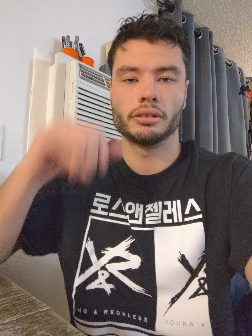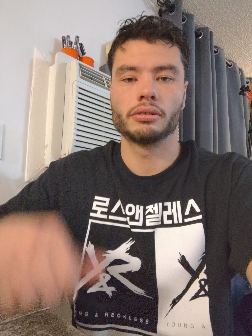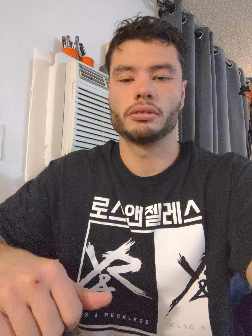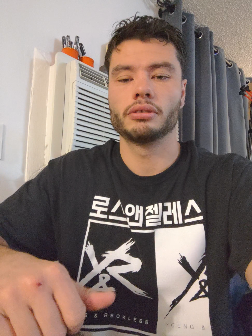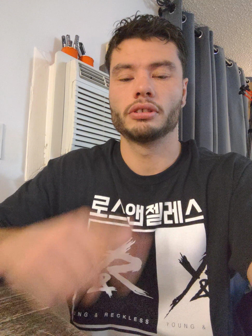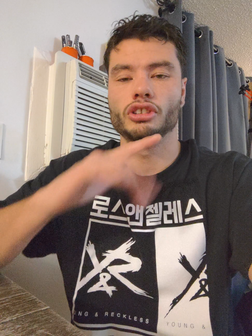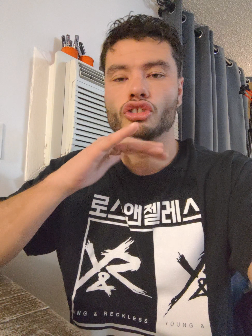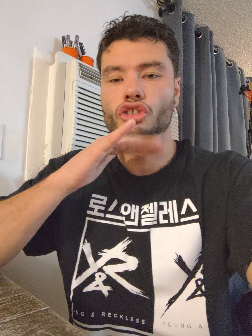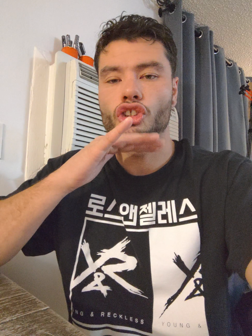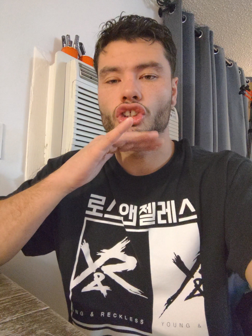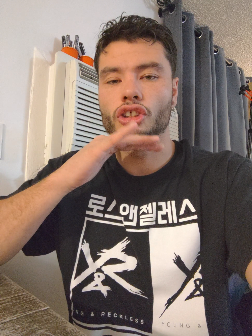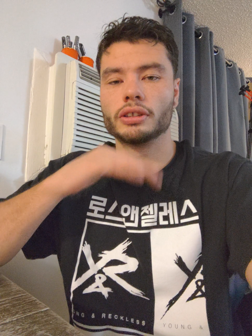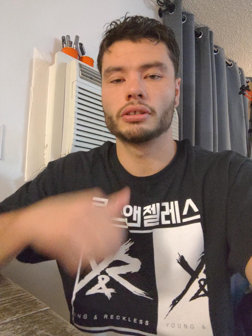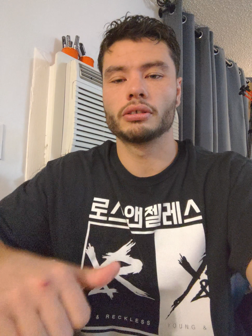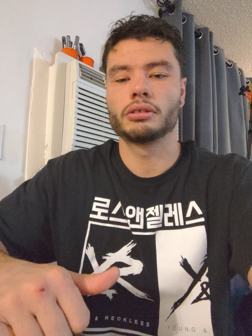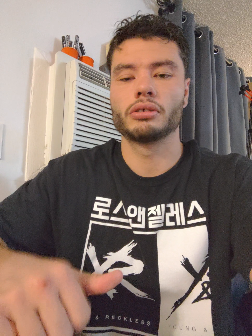dirty